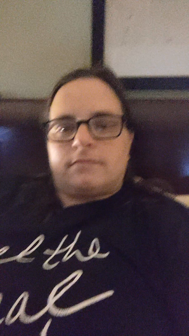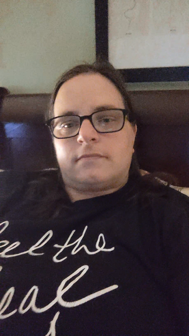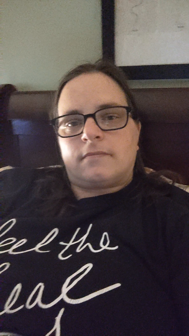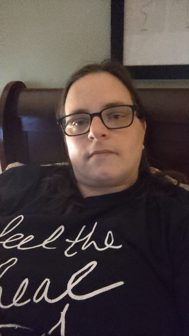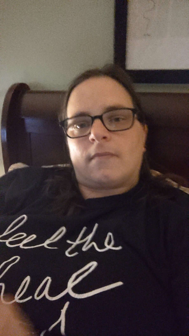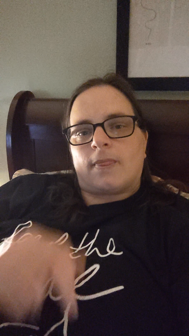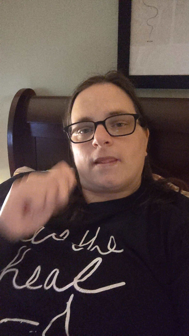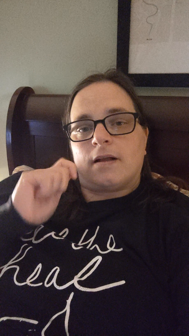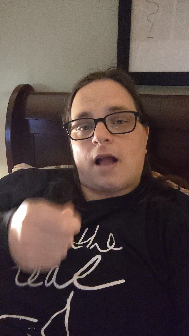hammer